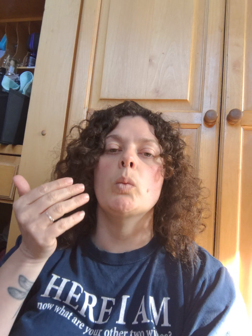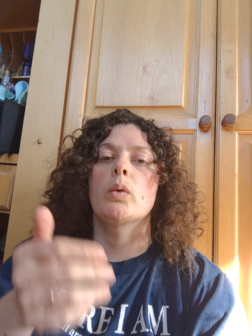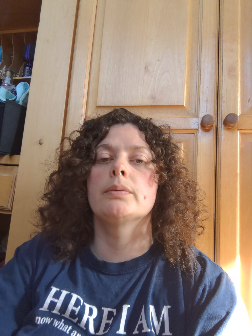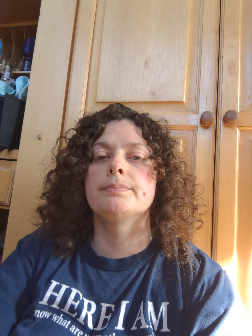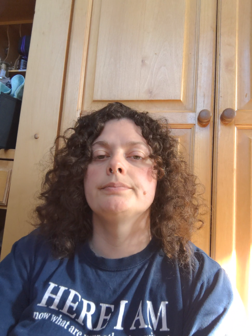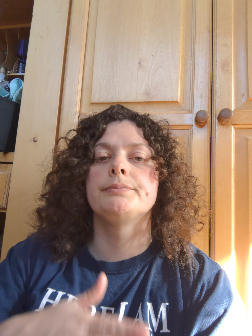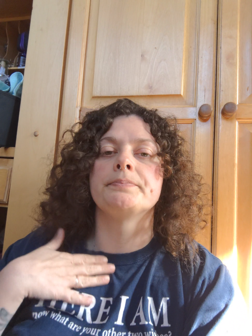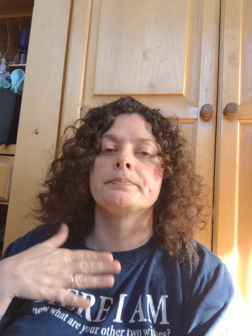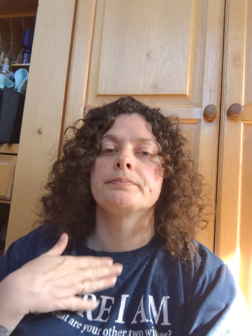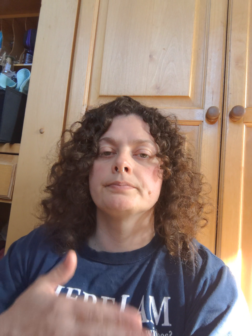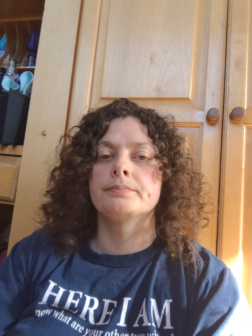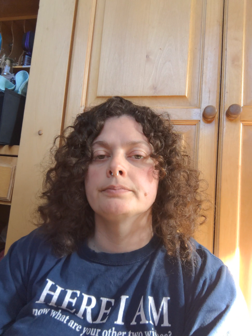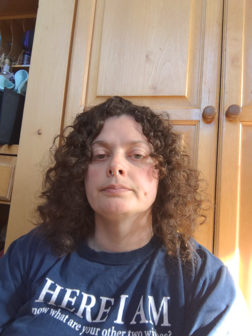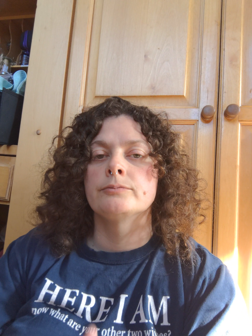happy